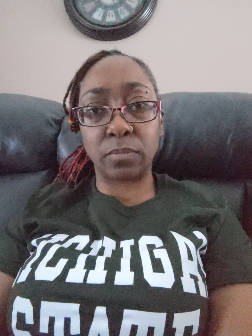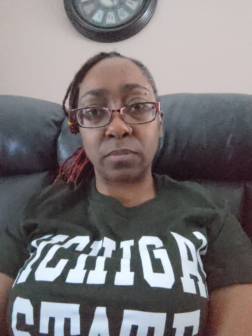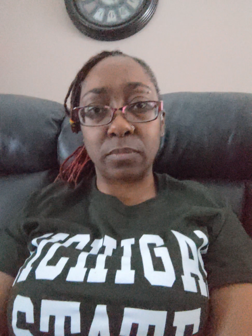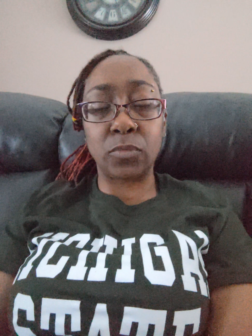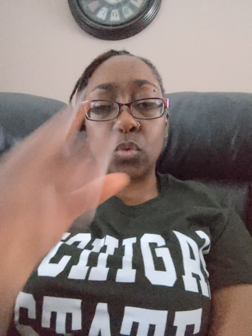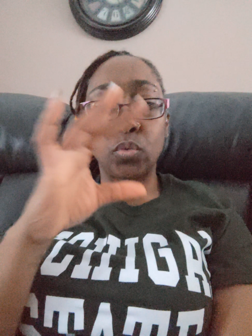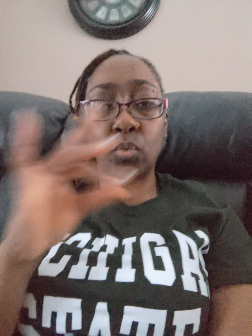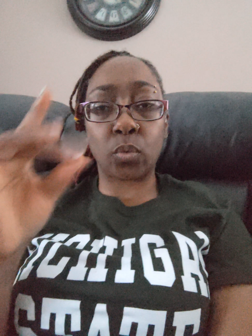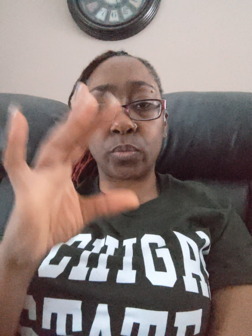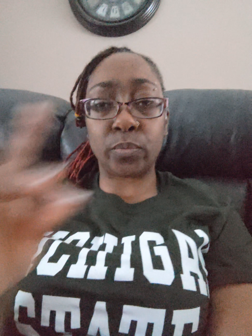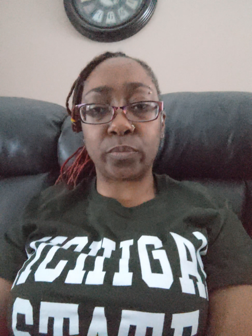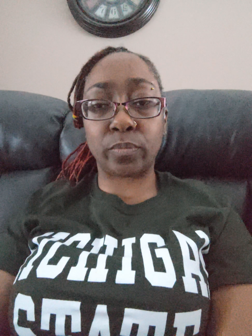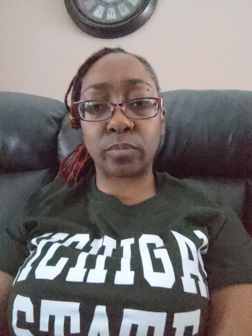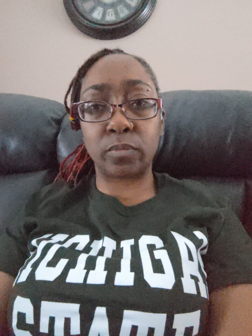story